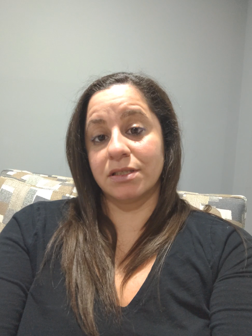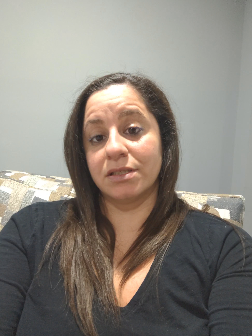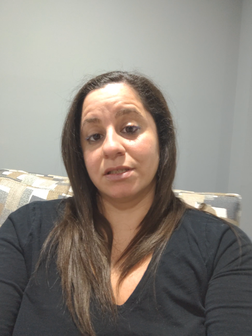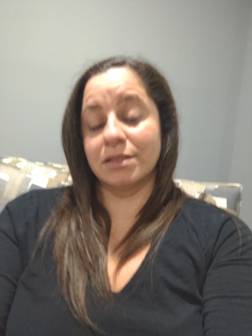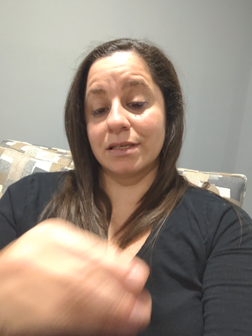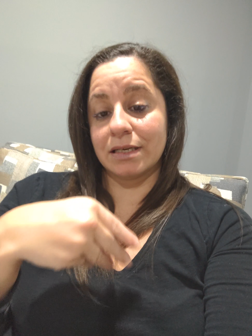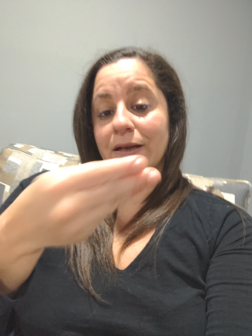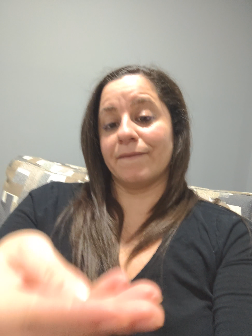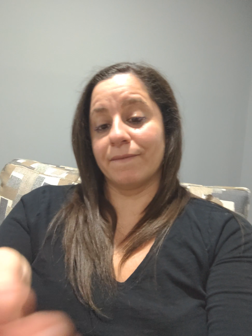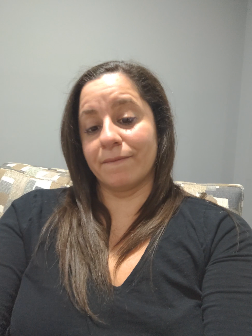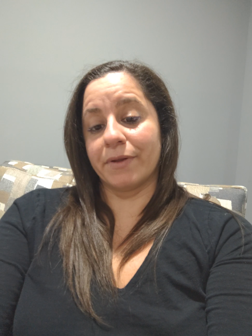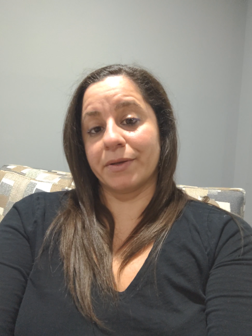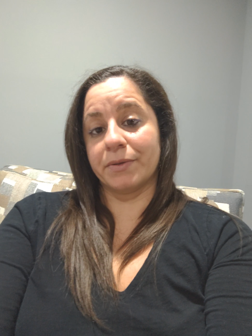give